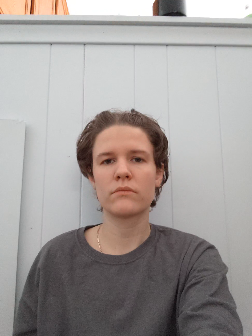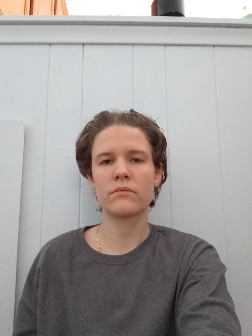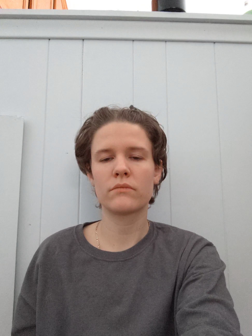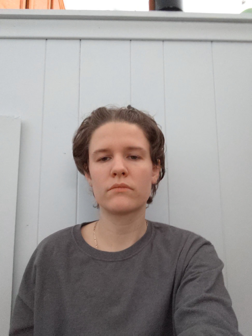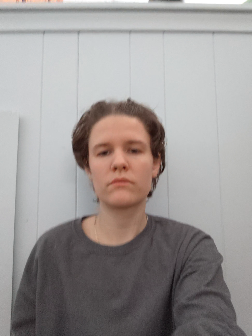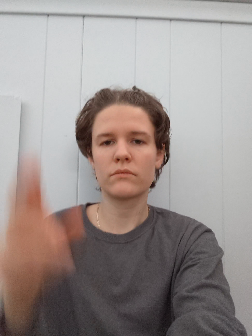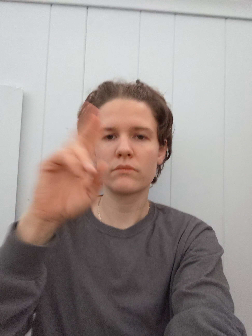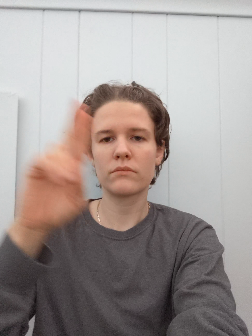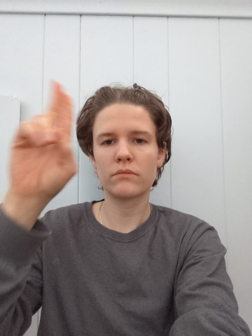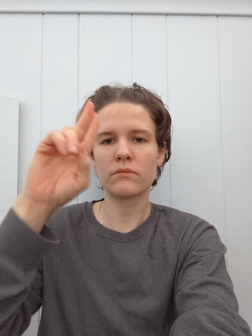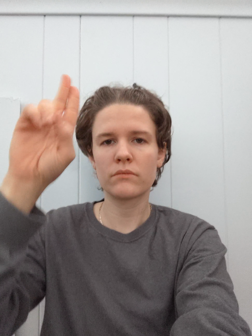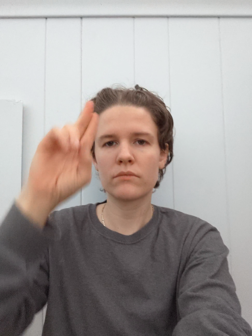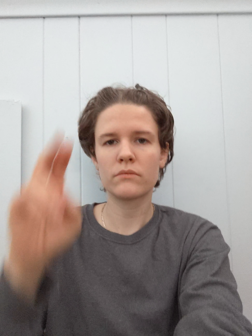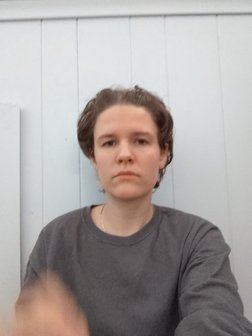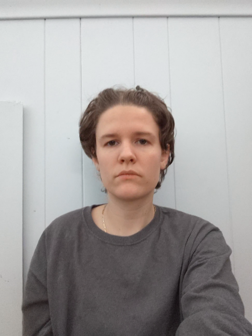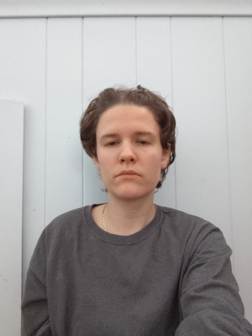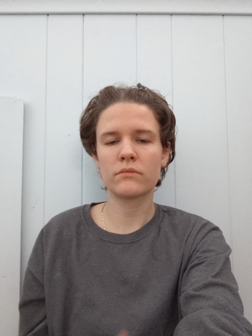uncle